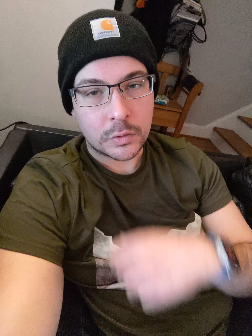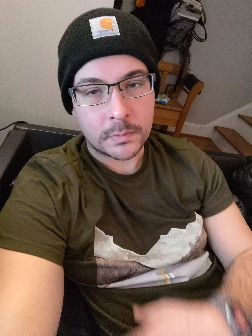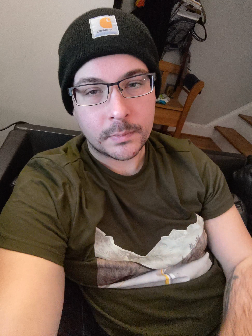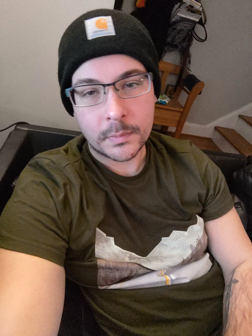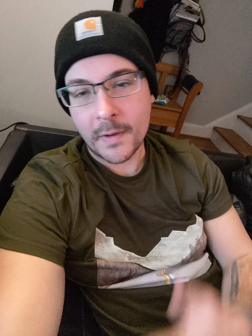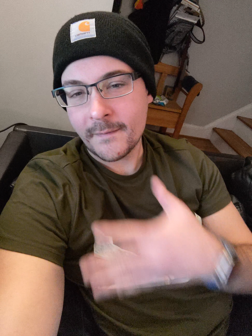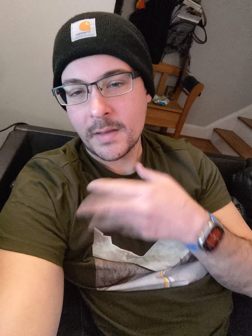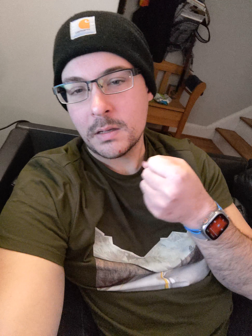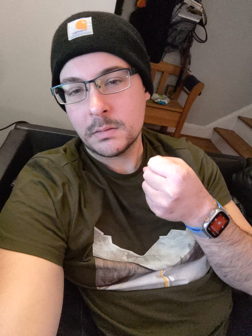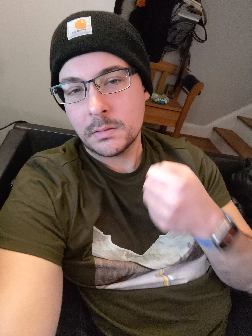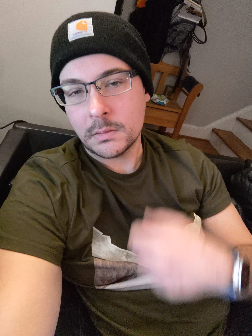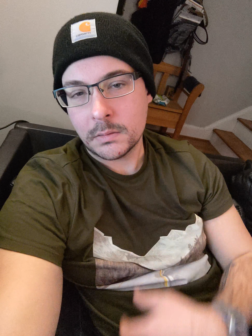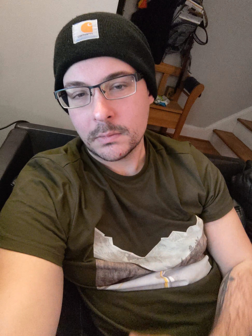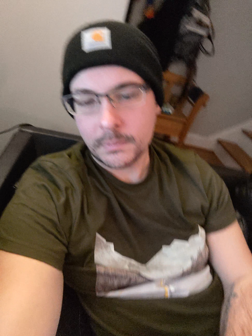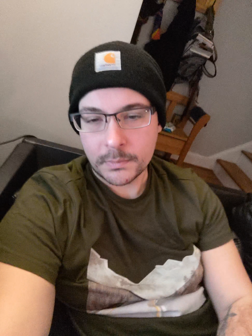fast